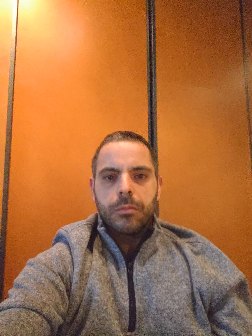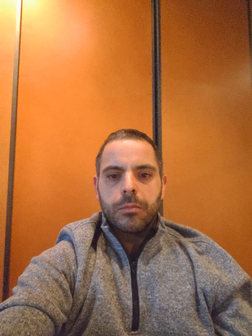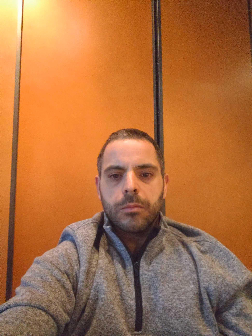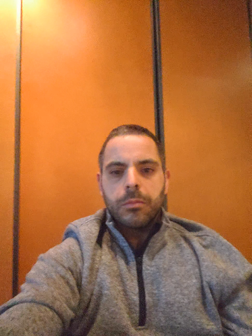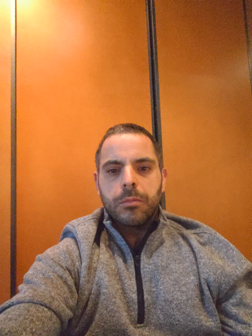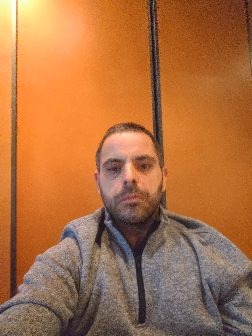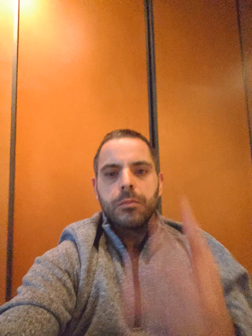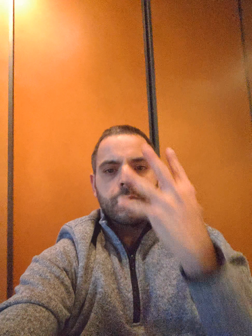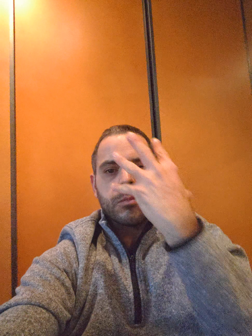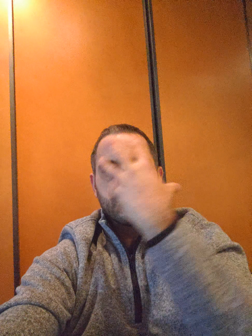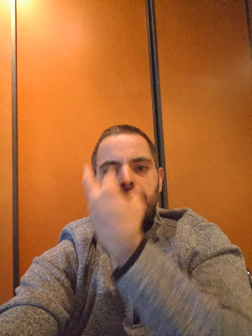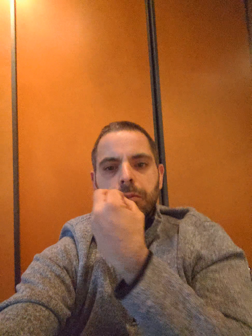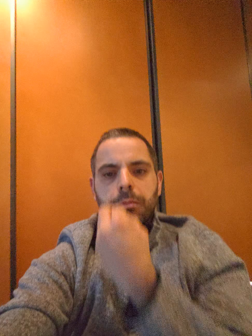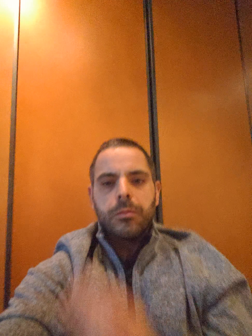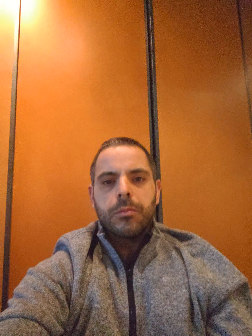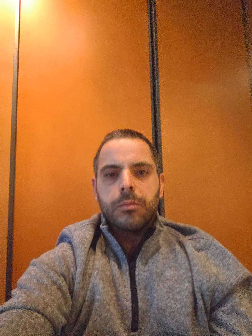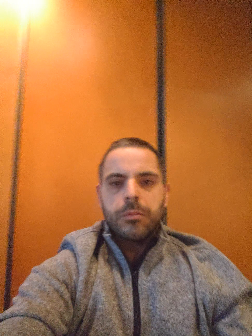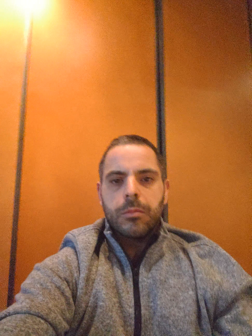pretty